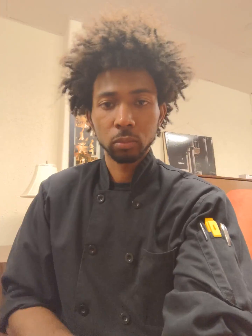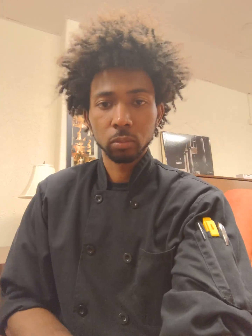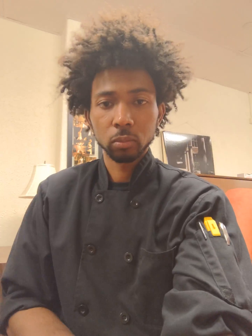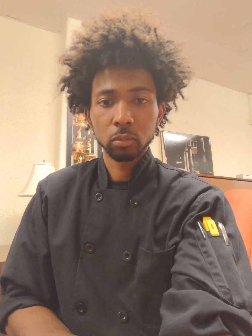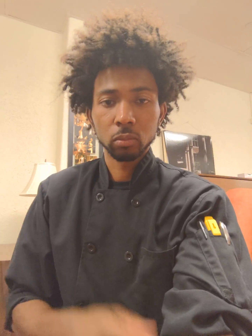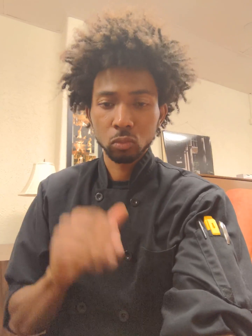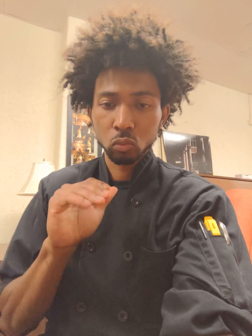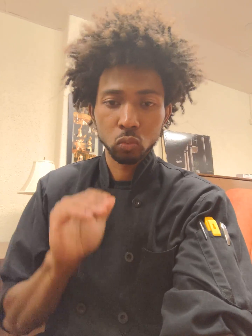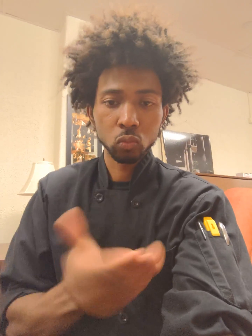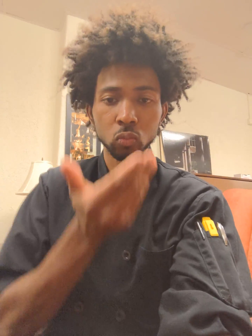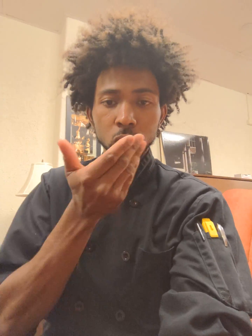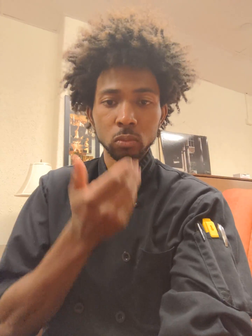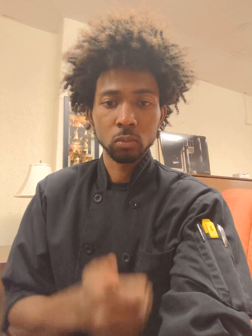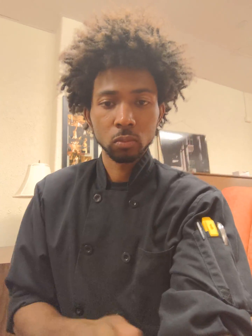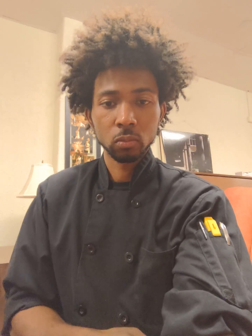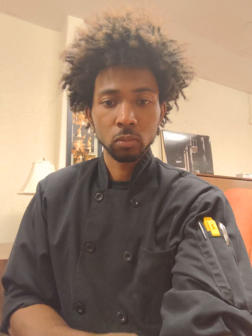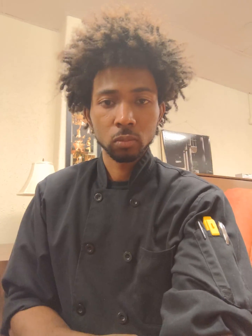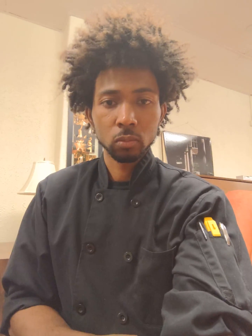new